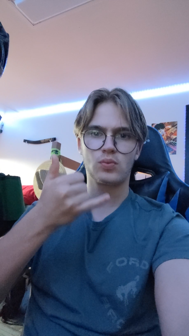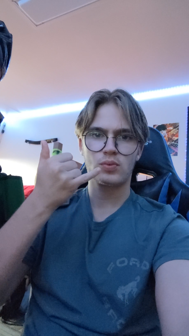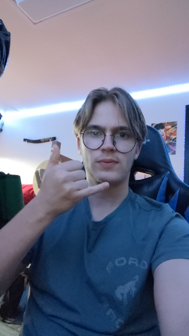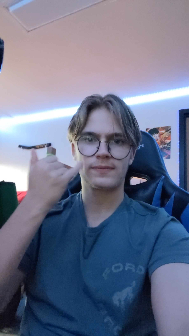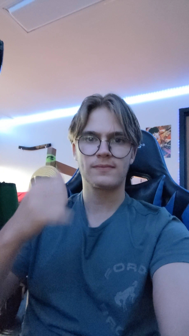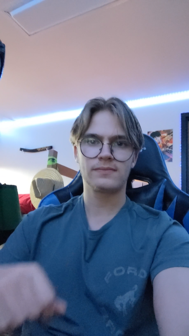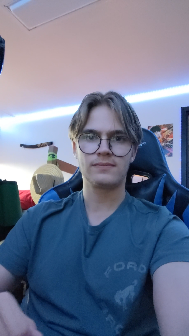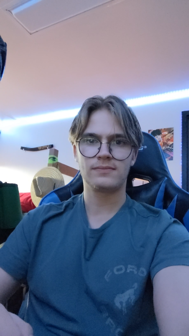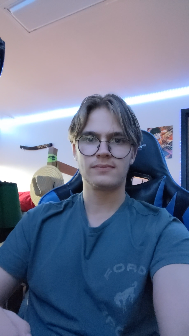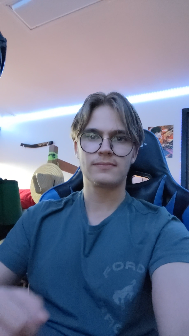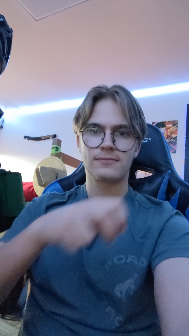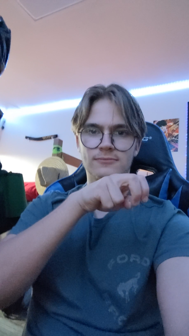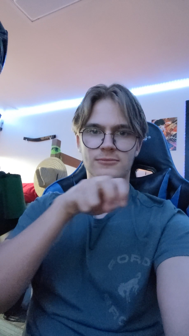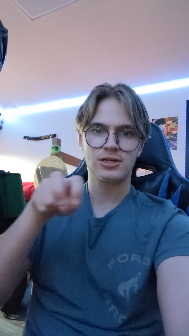porch